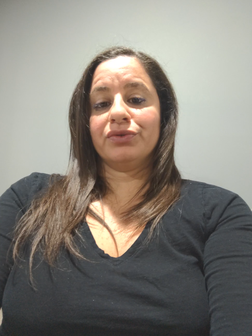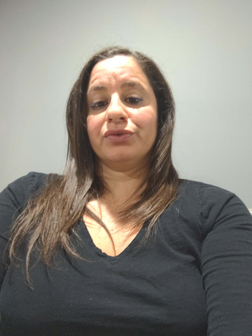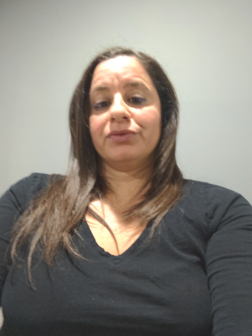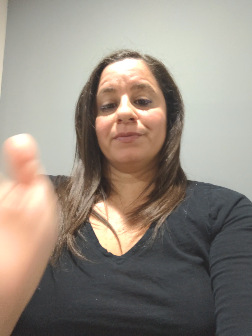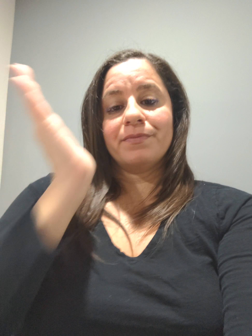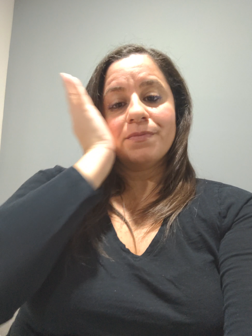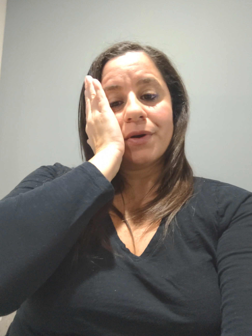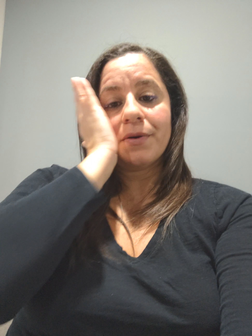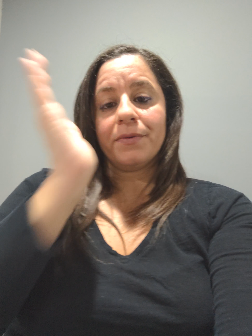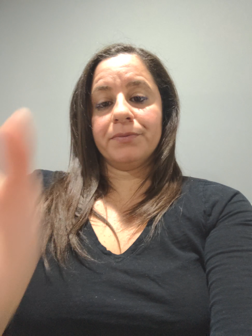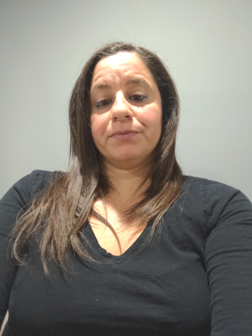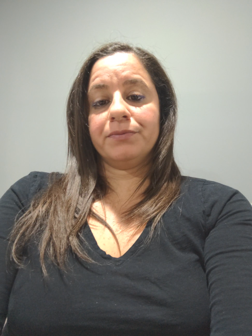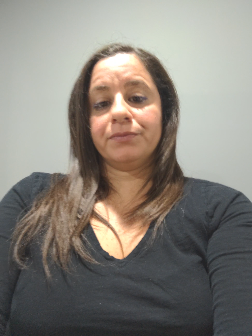bed